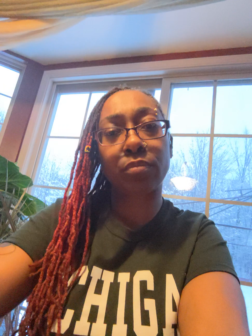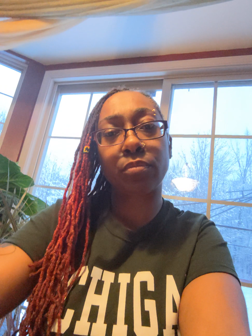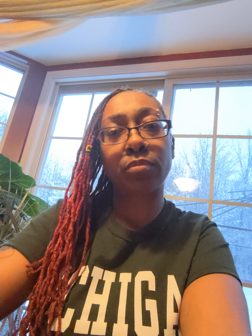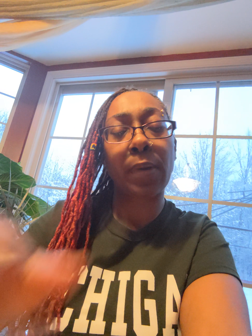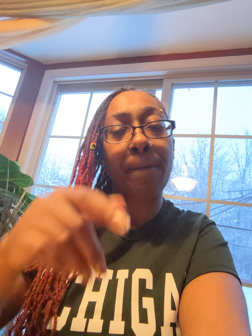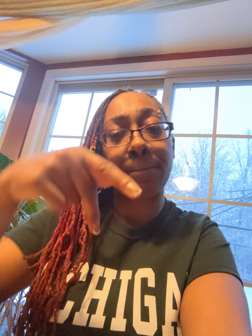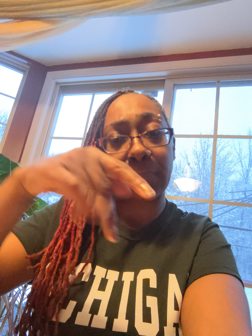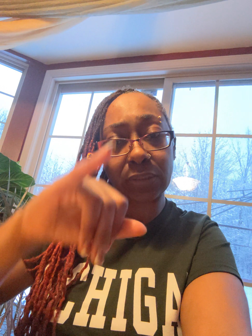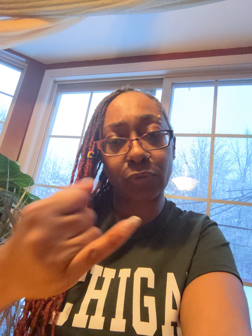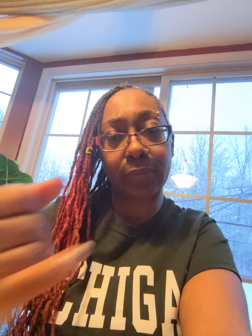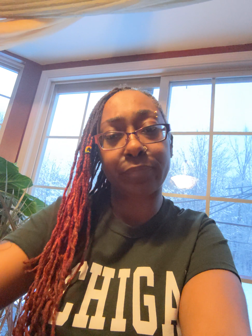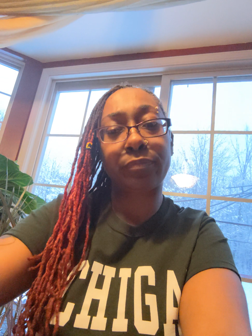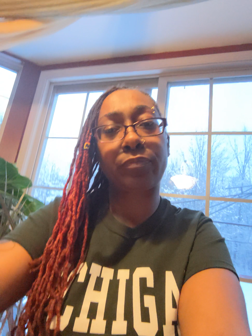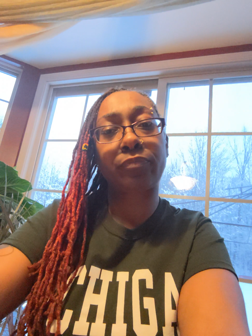pajamas